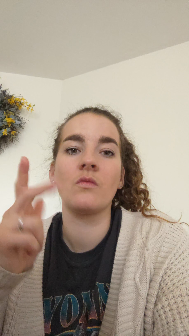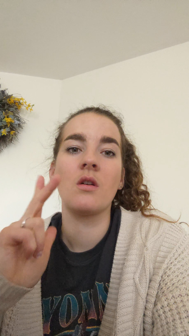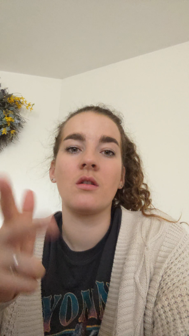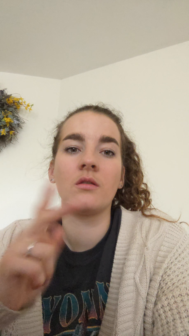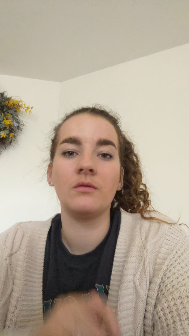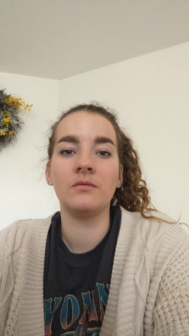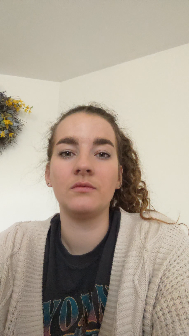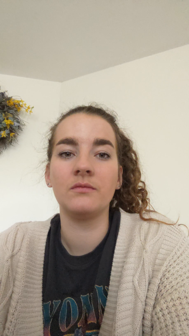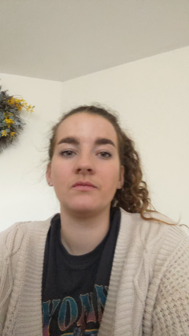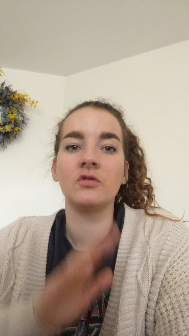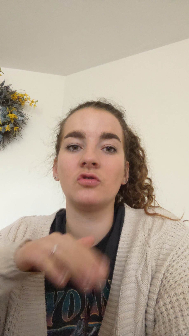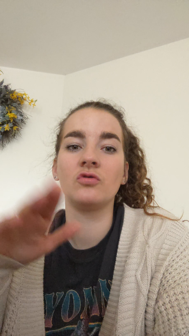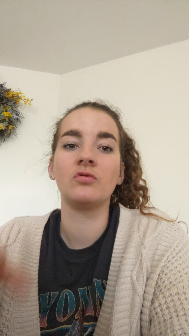children